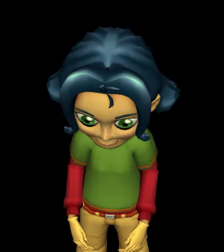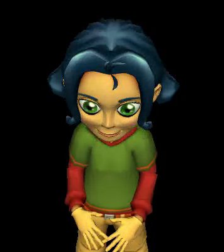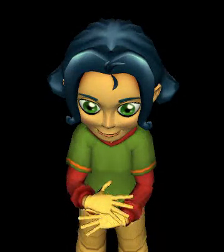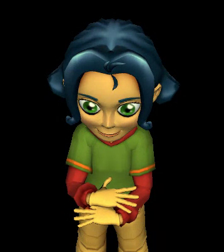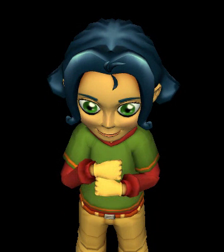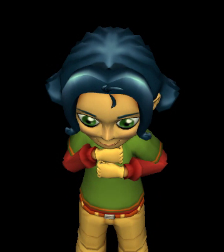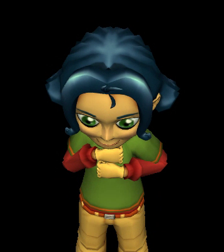يعترف